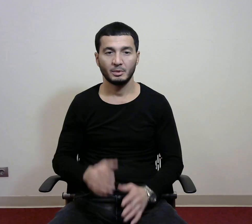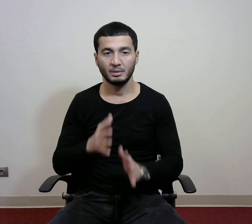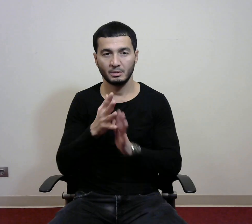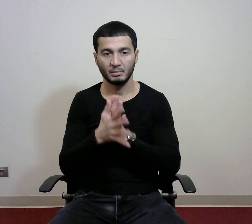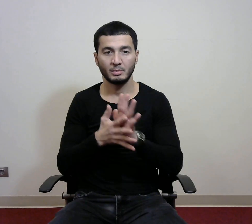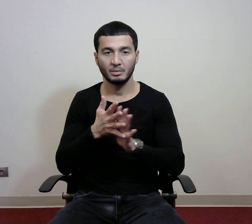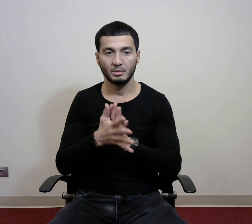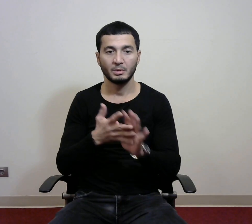işarə